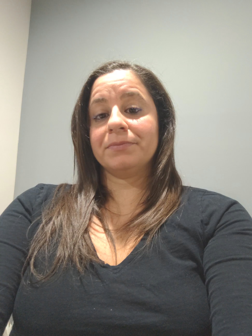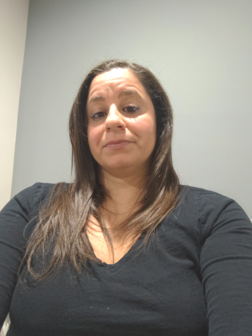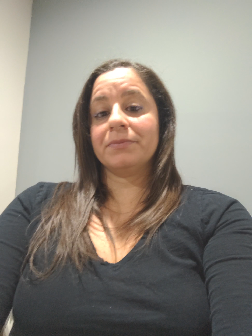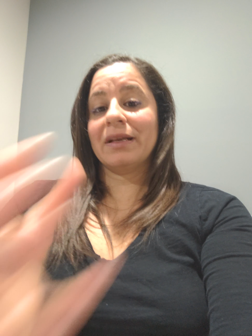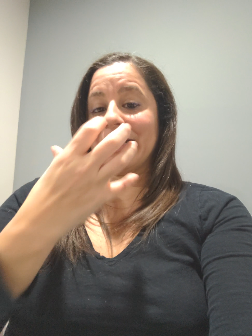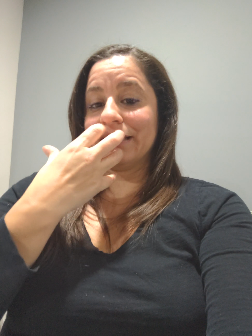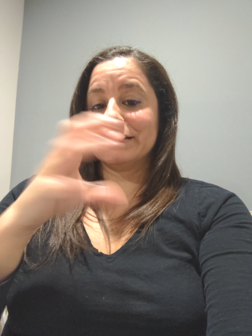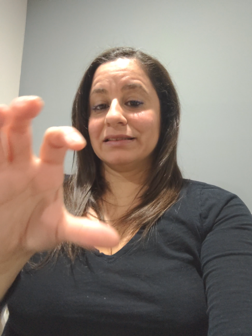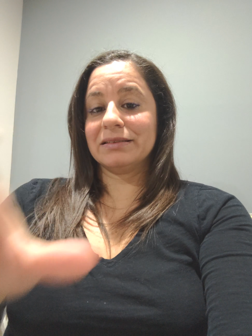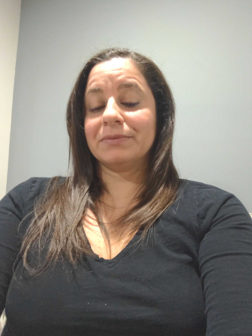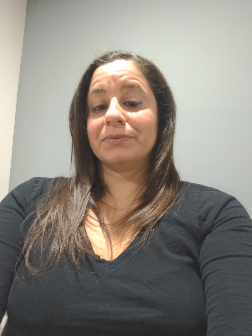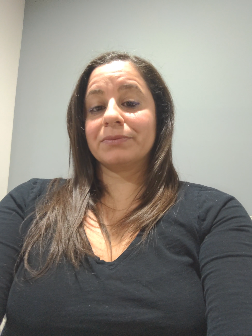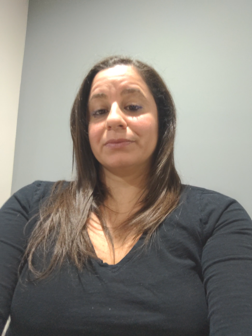hot